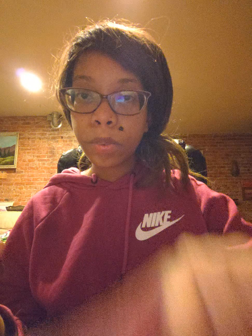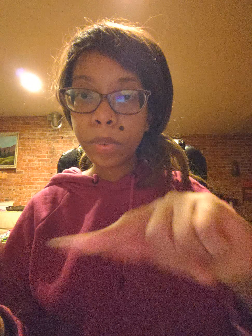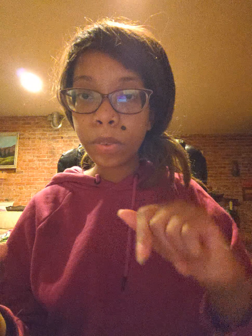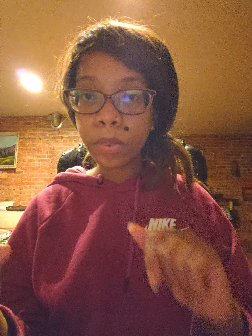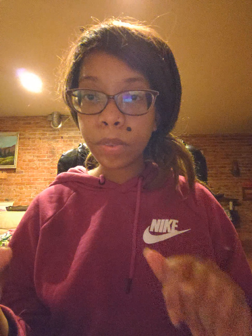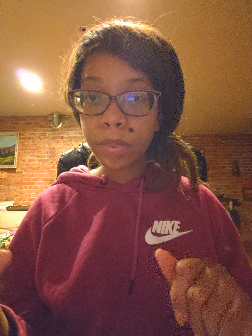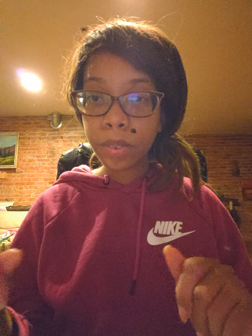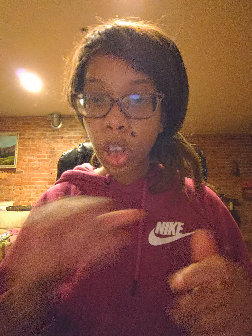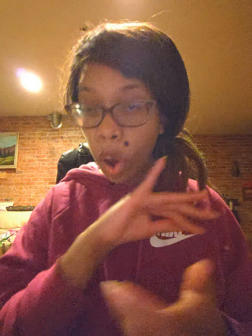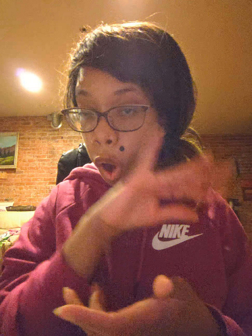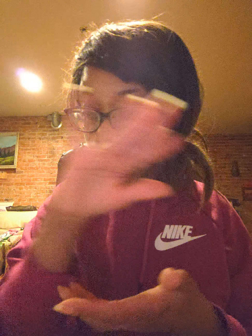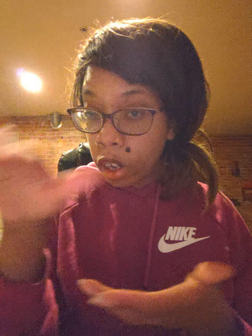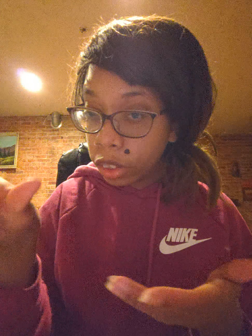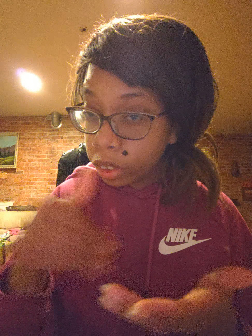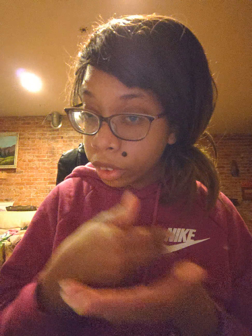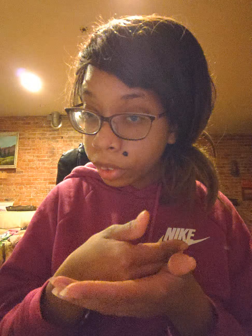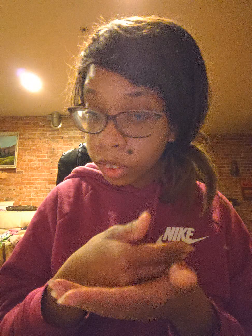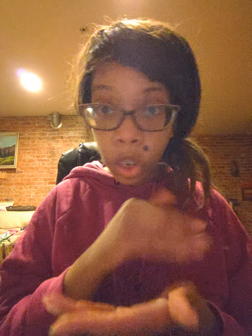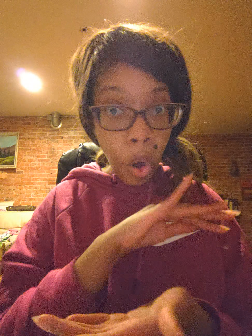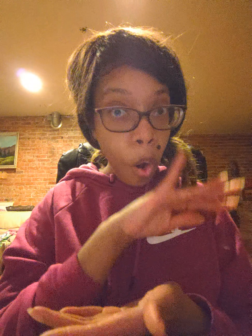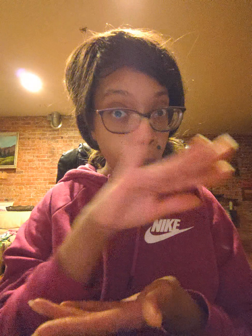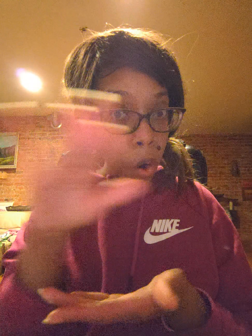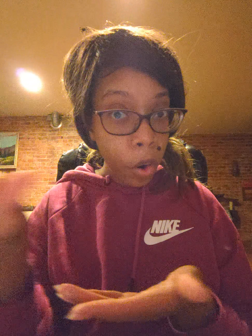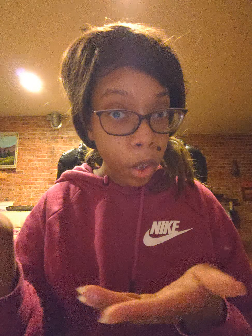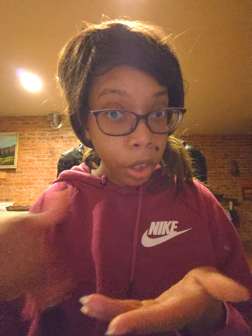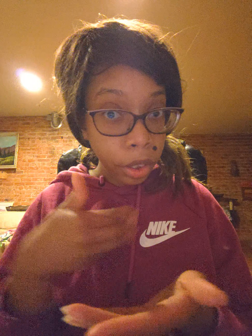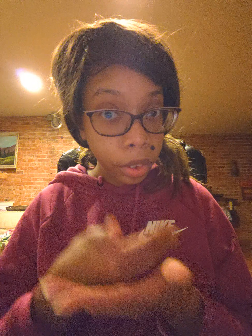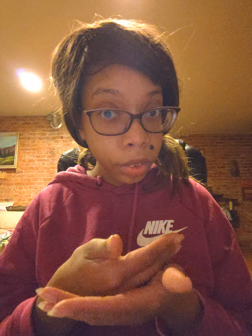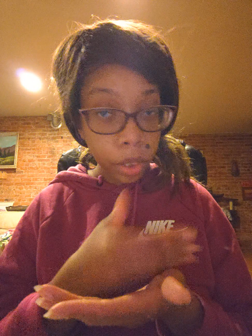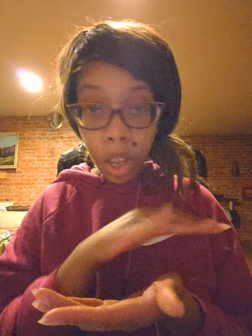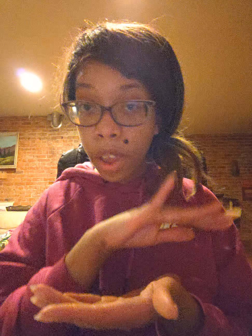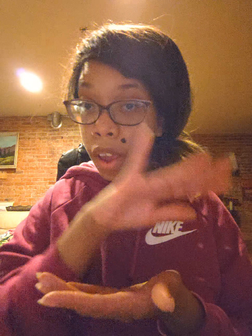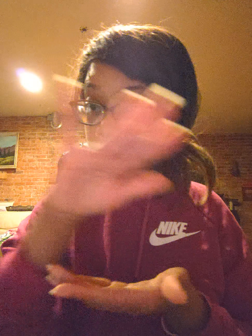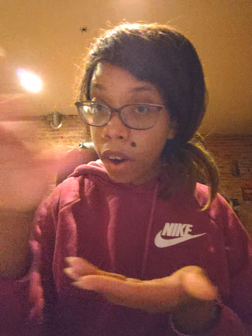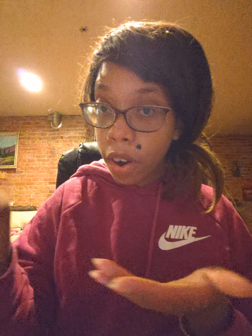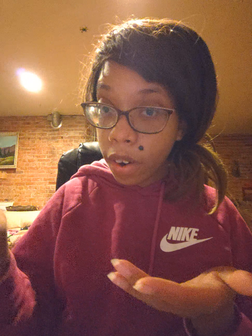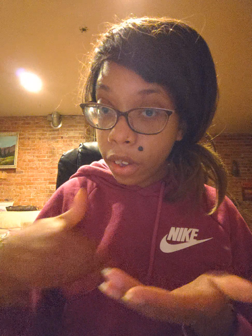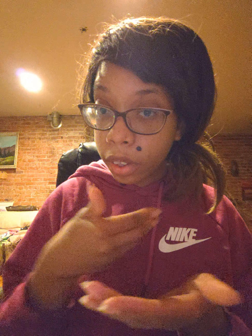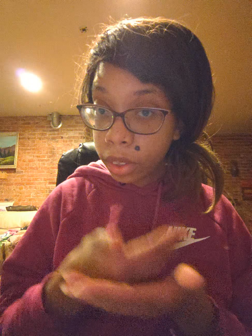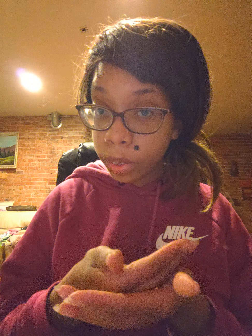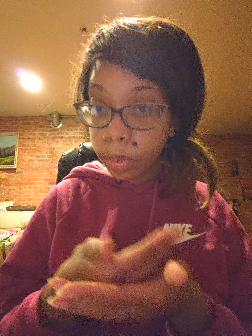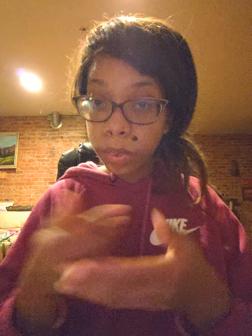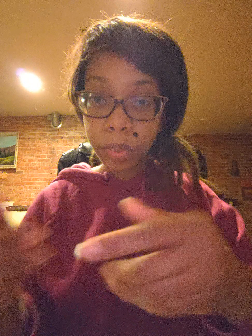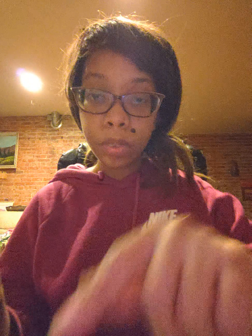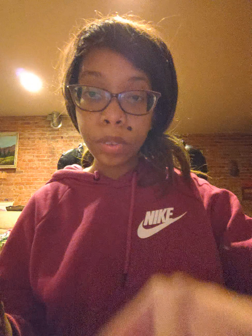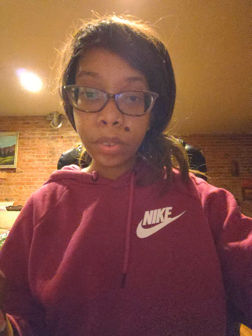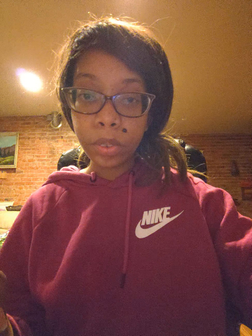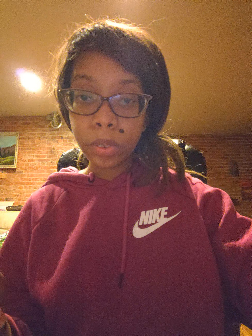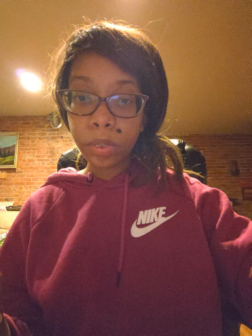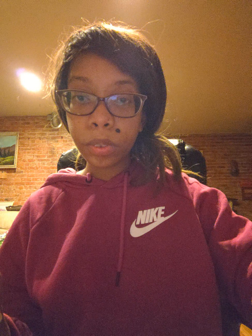all